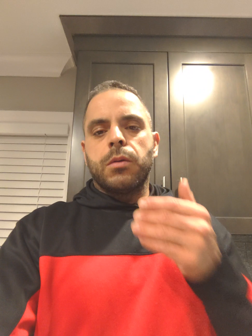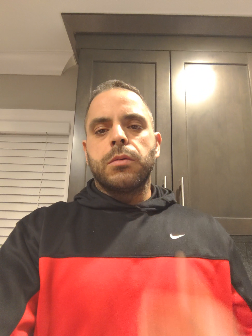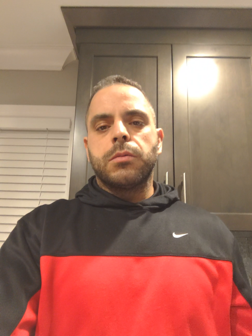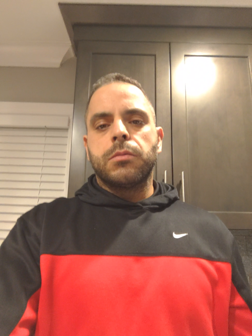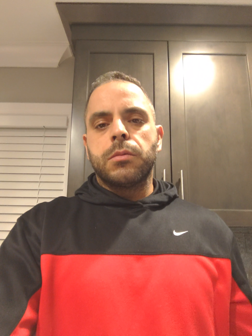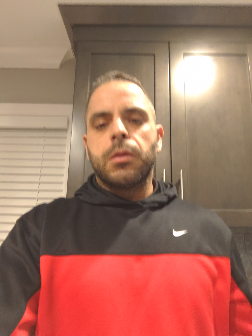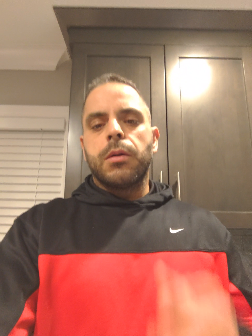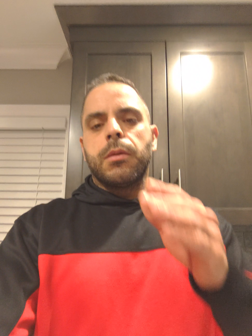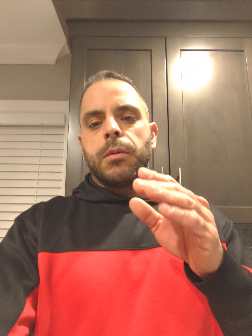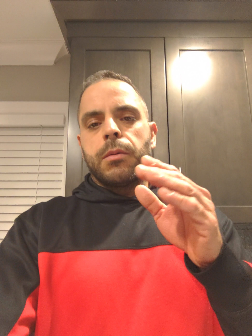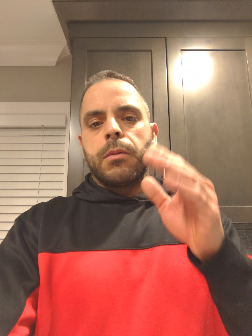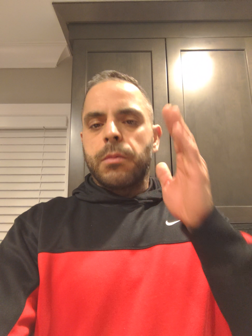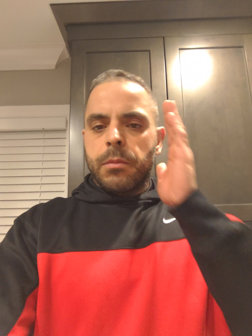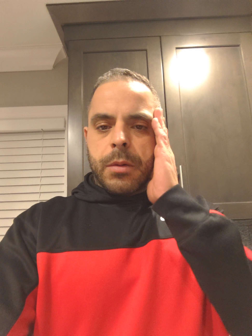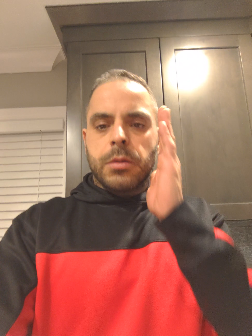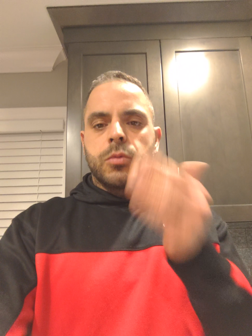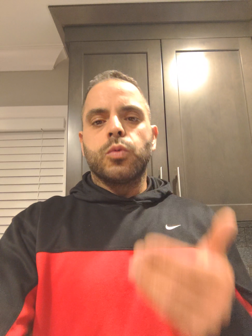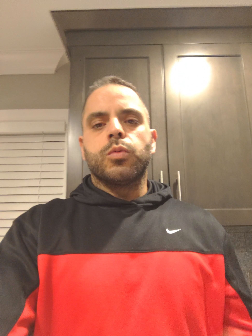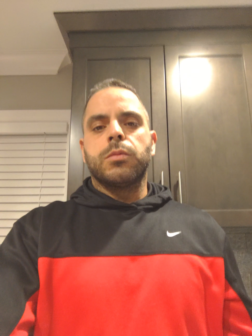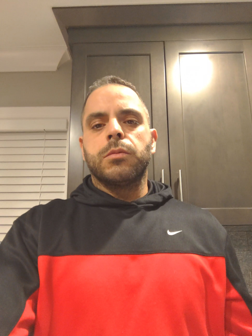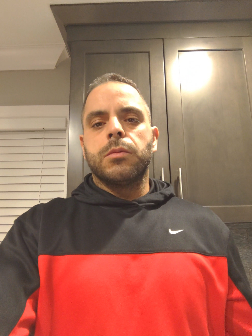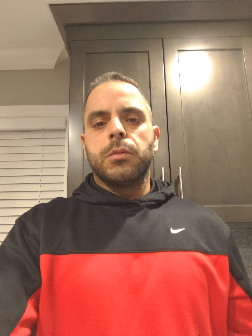bedroom